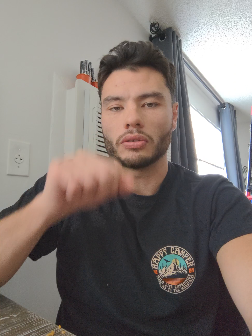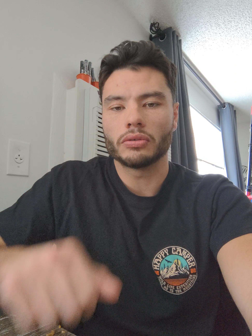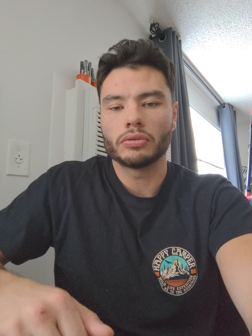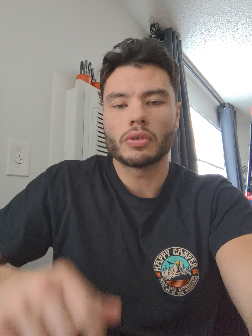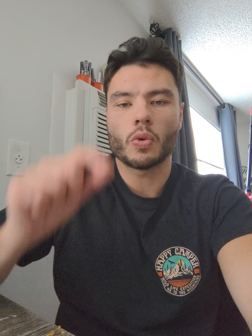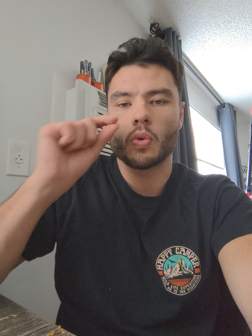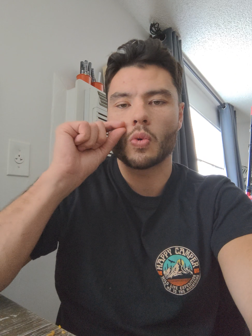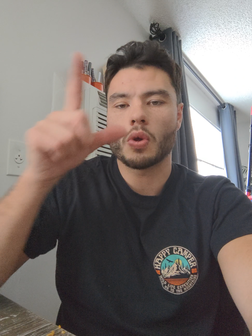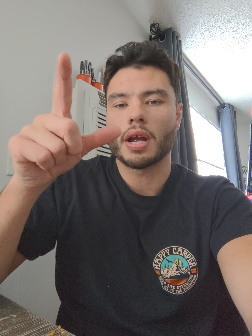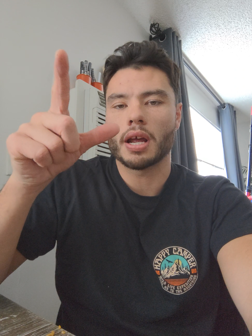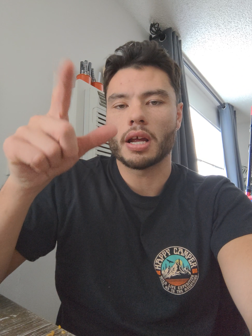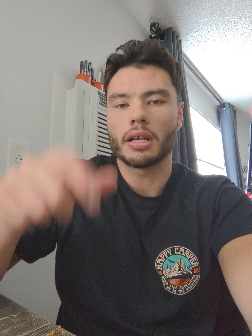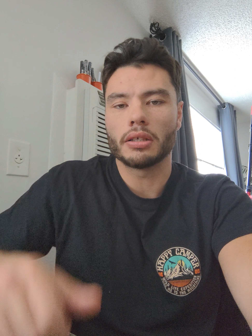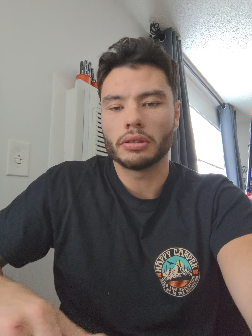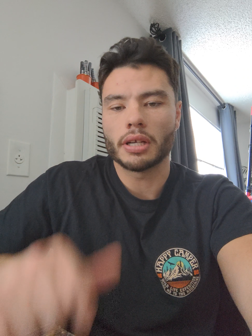awake